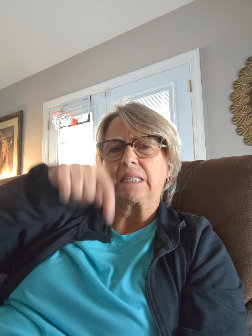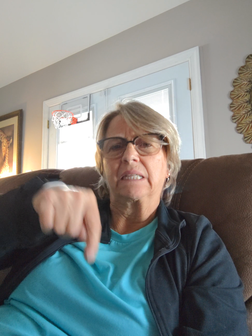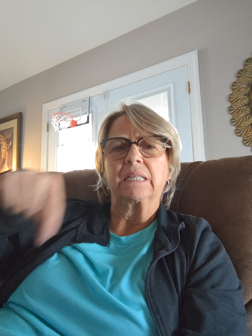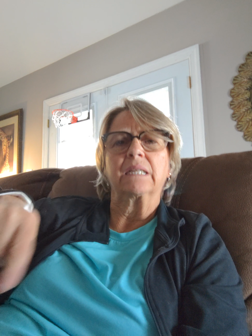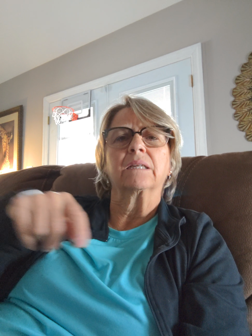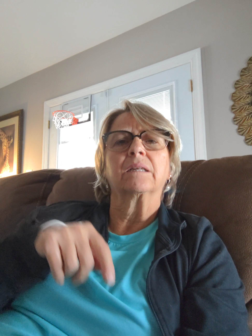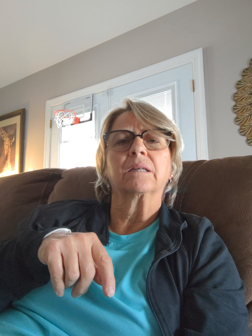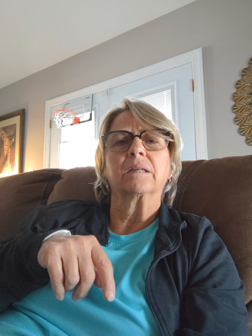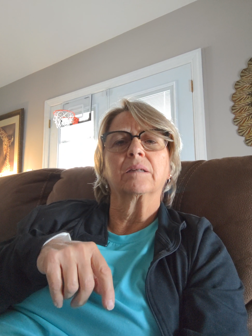feet